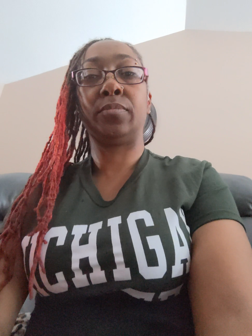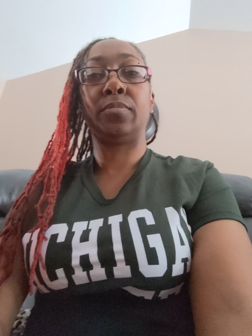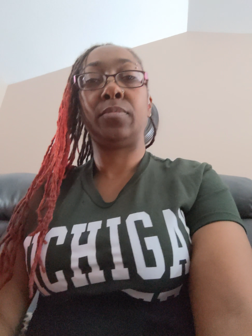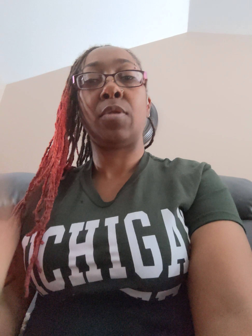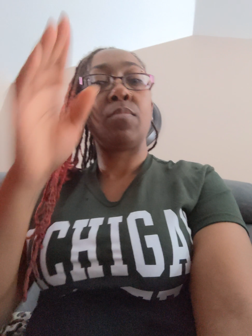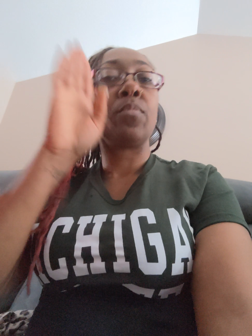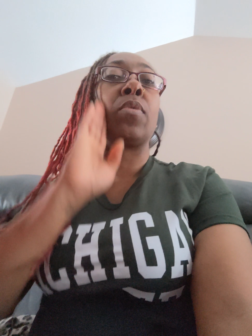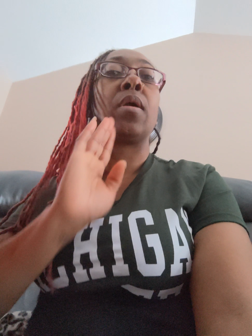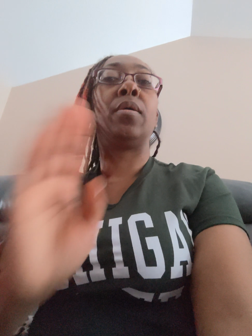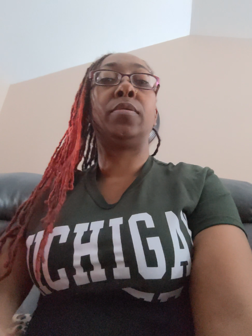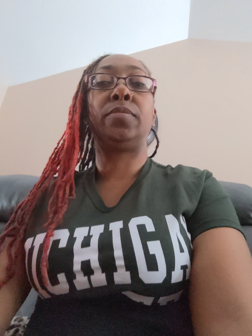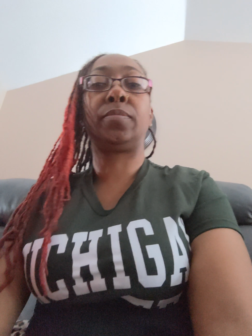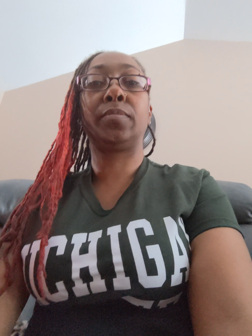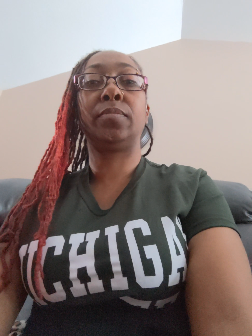brown